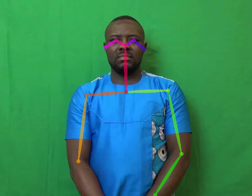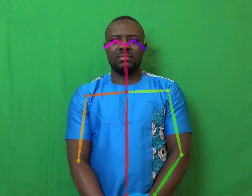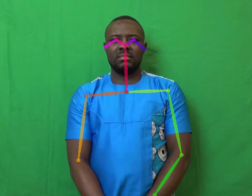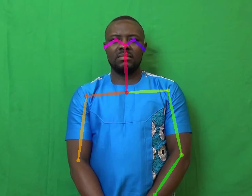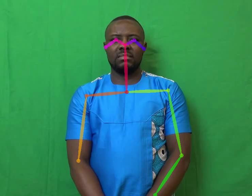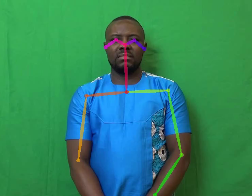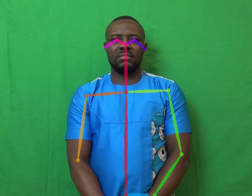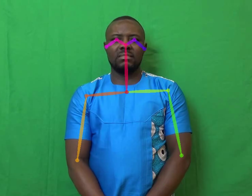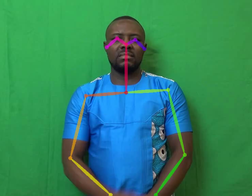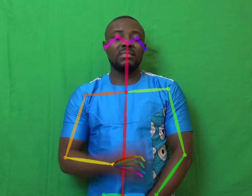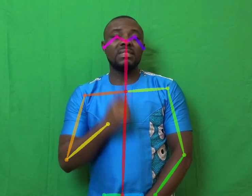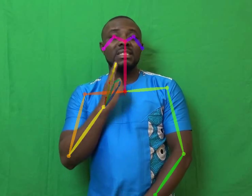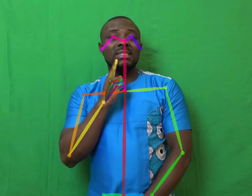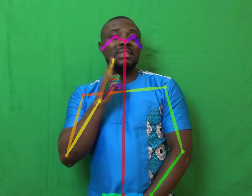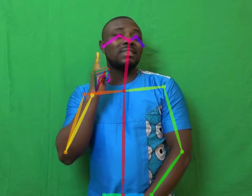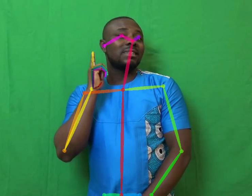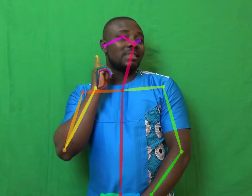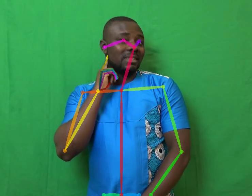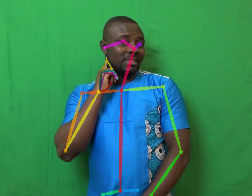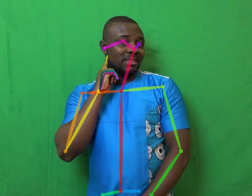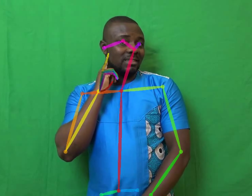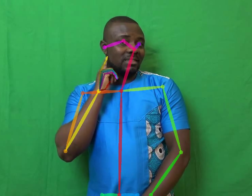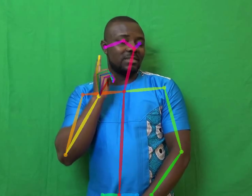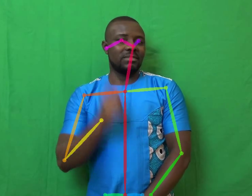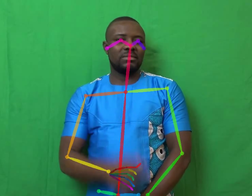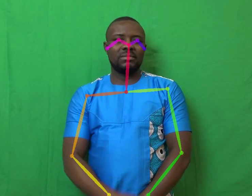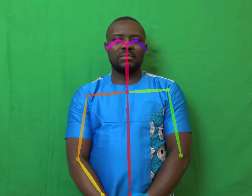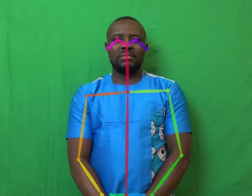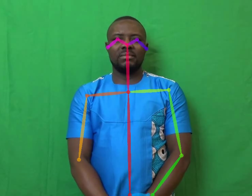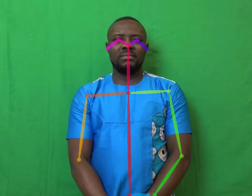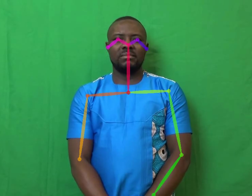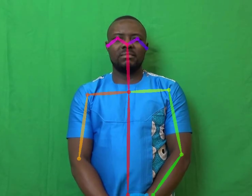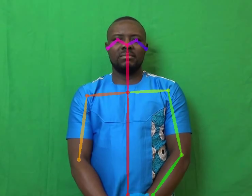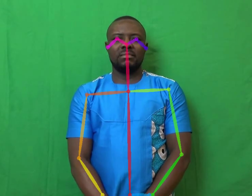deaf